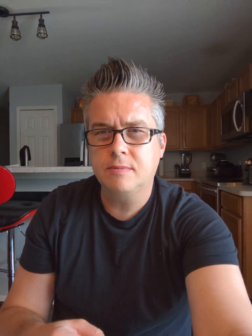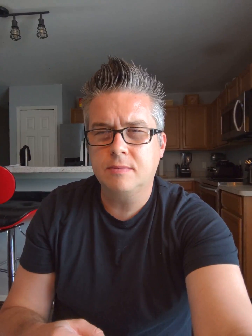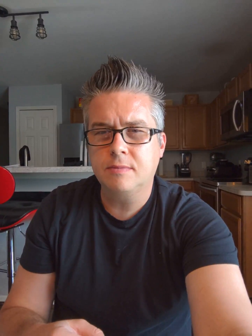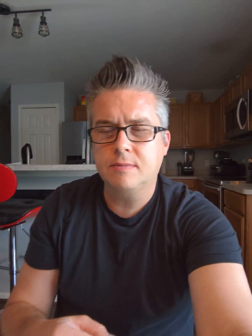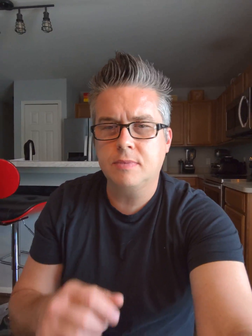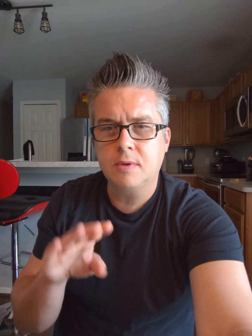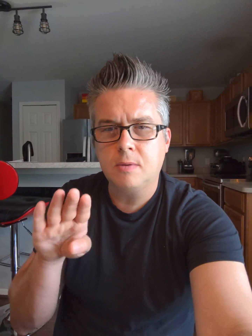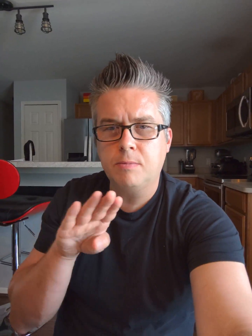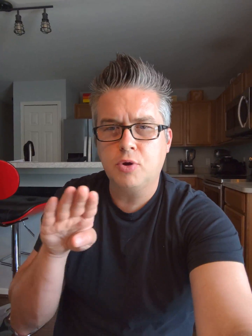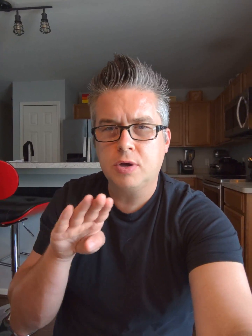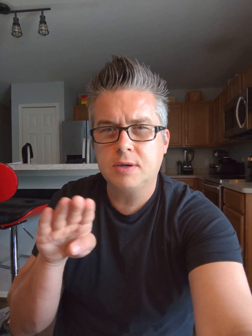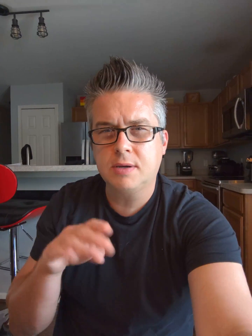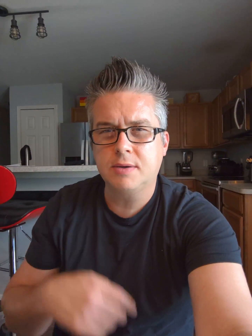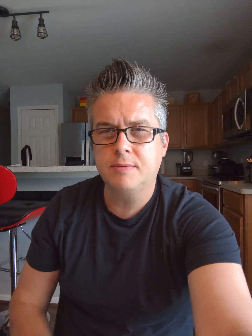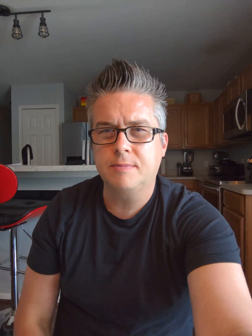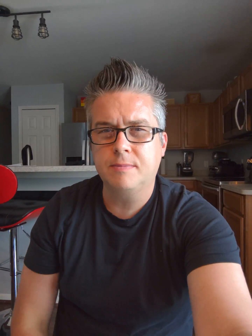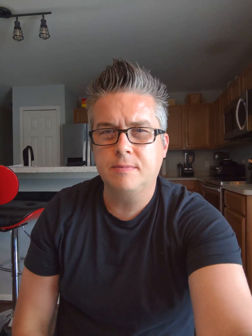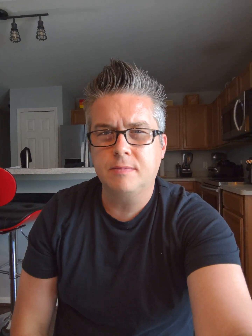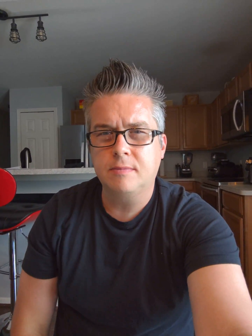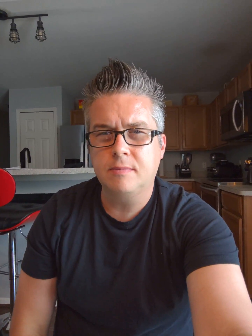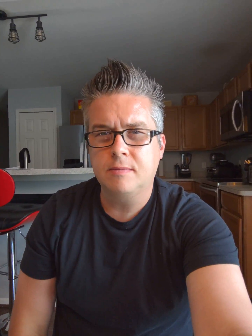boots